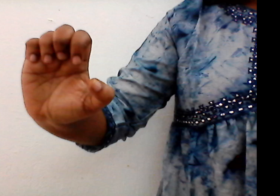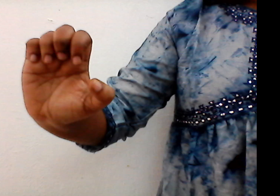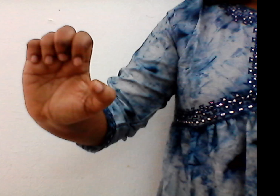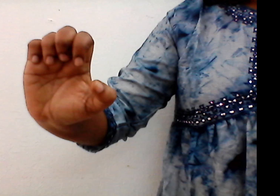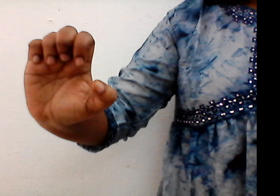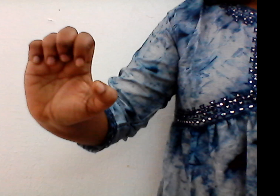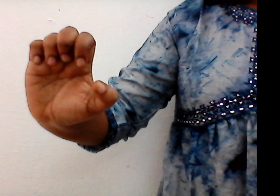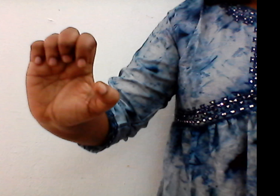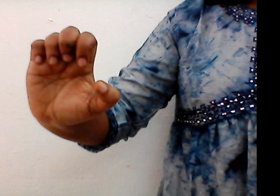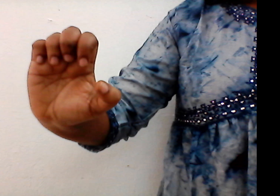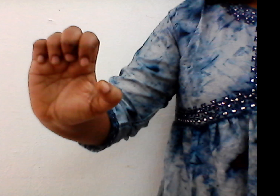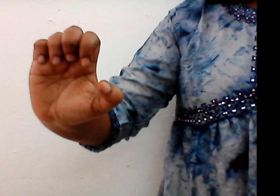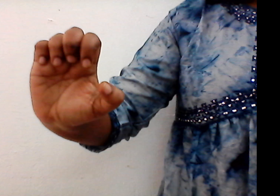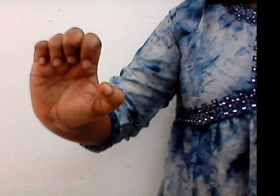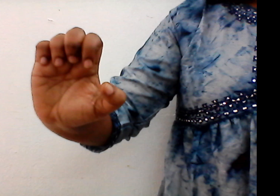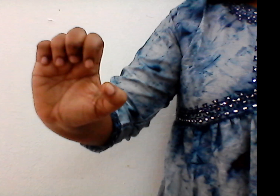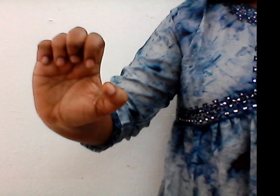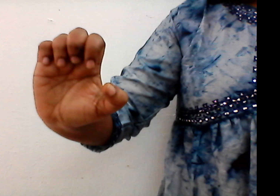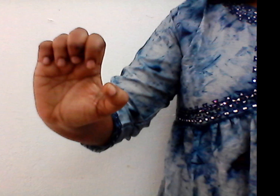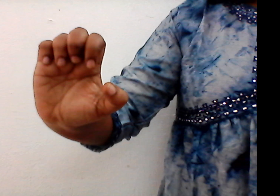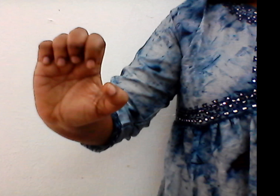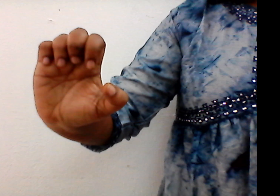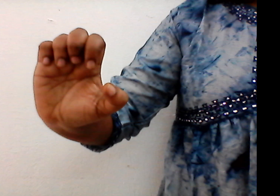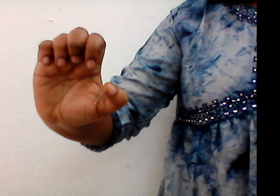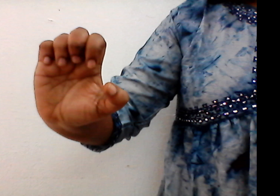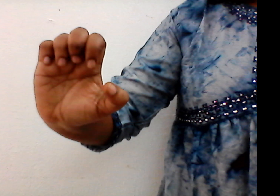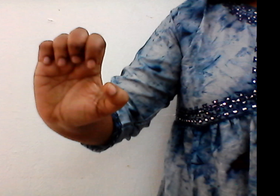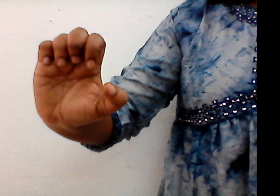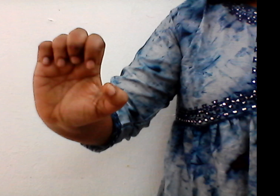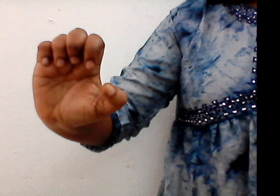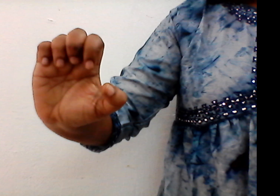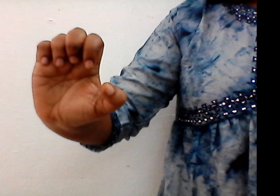ഇ